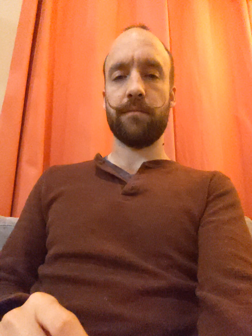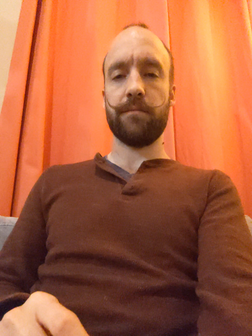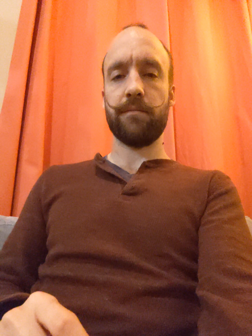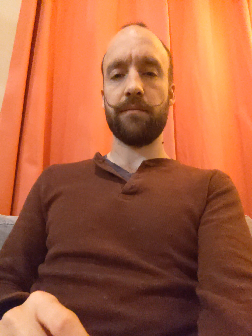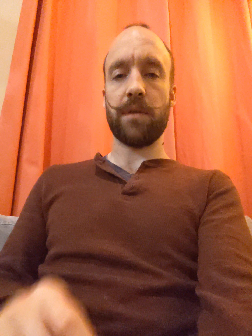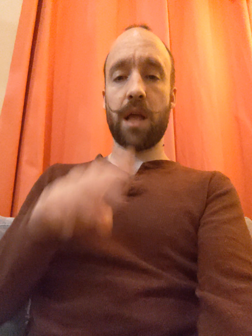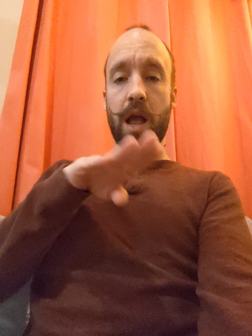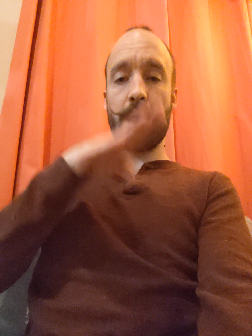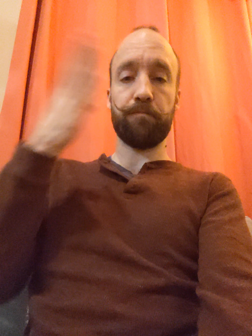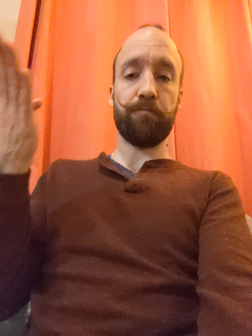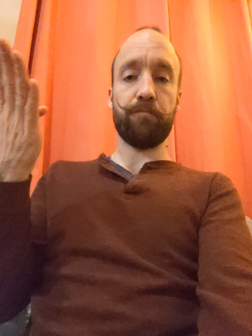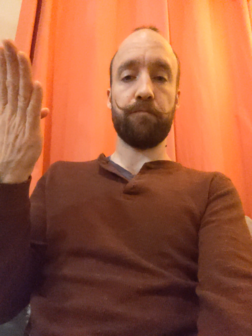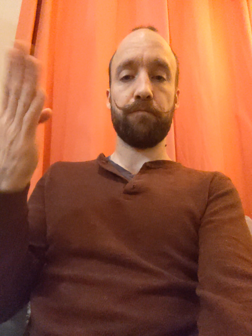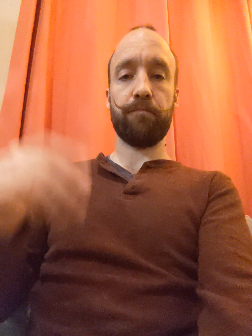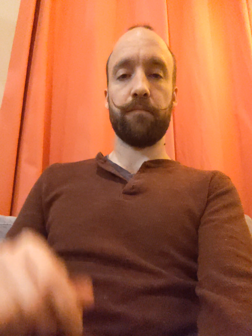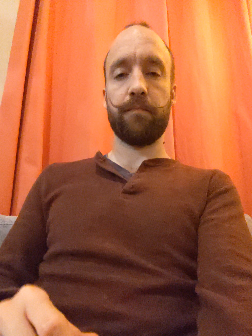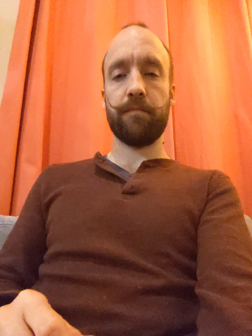open